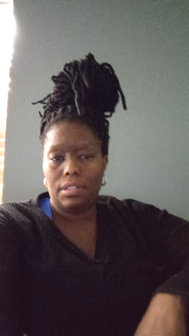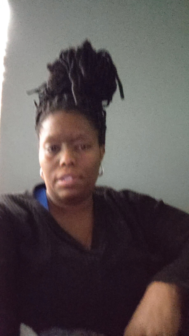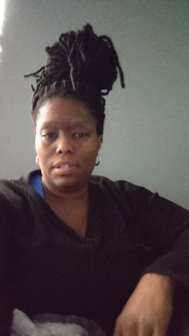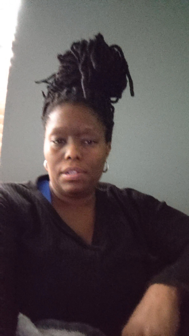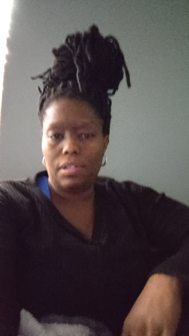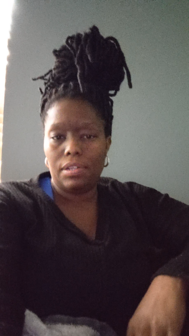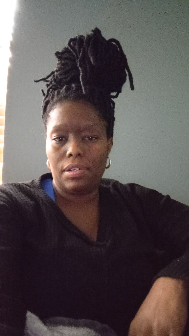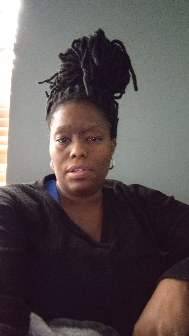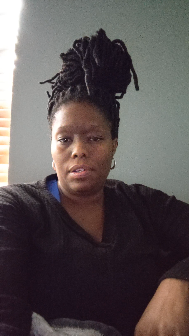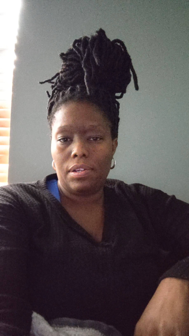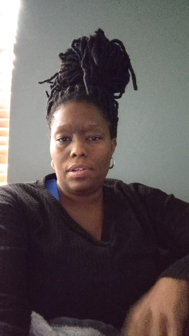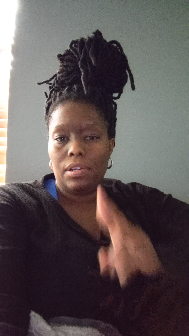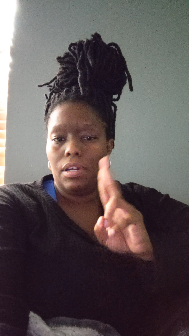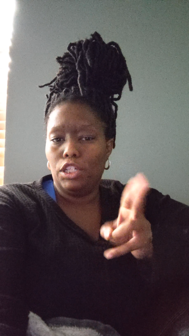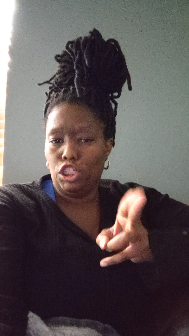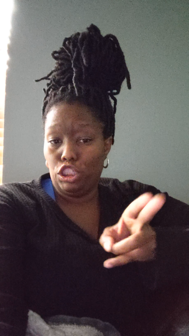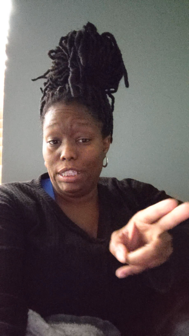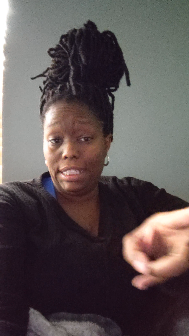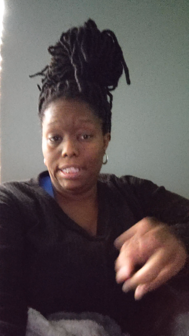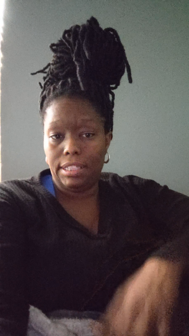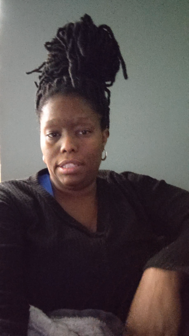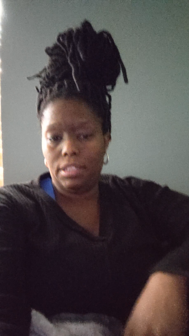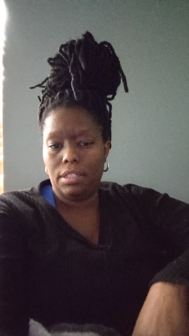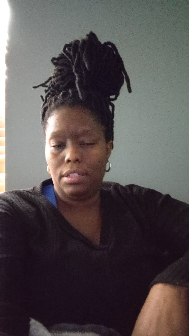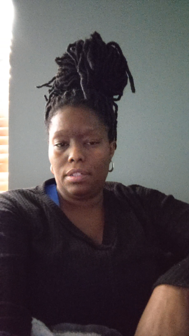hurry